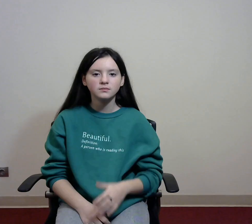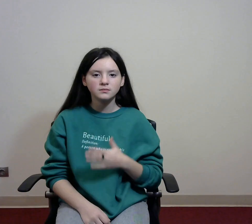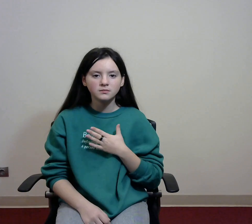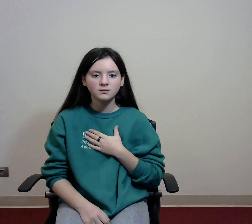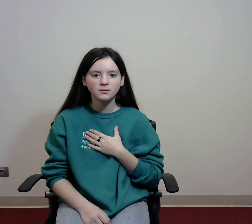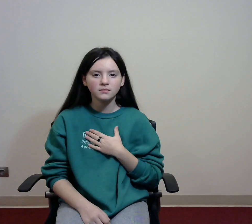mən